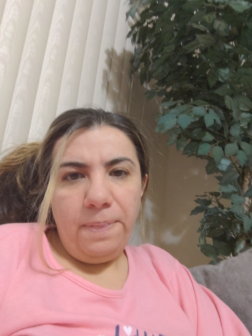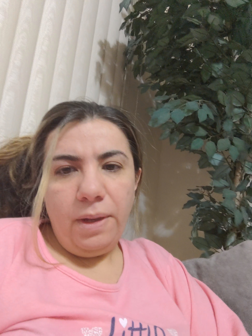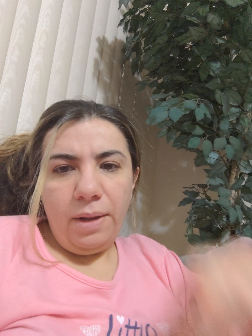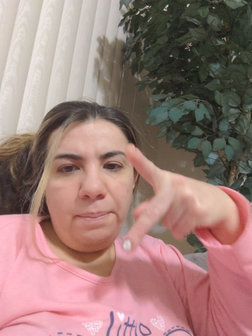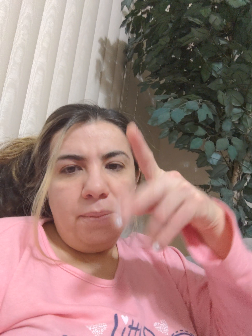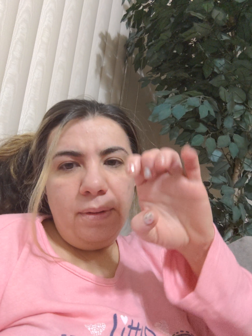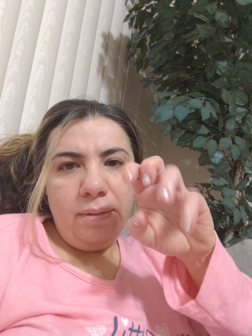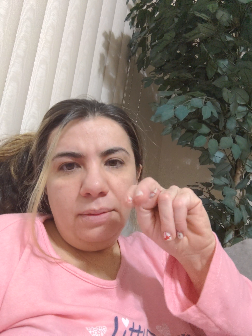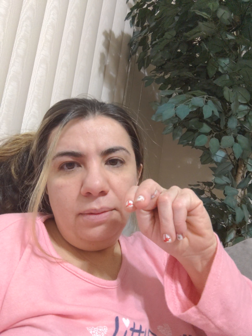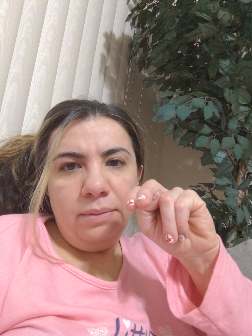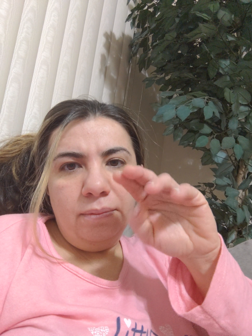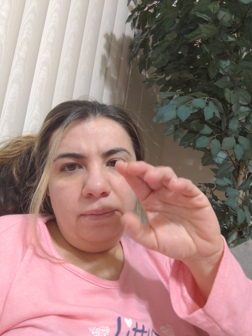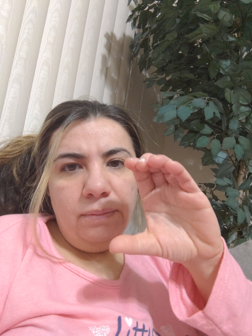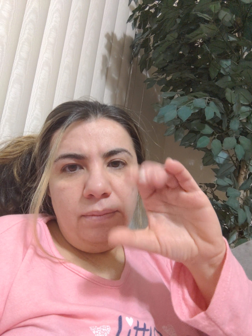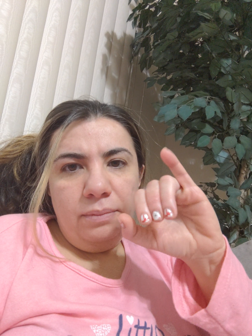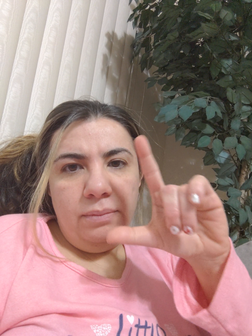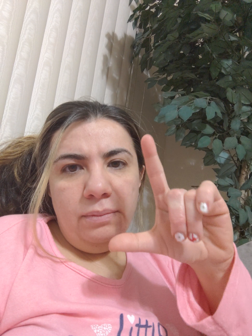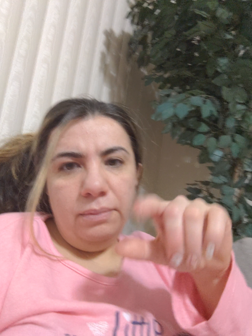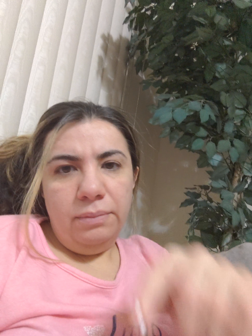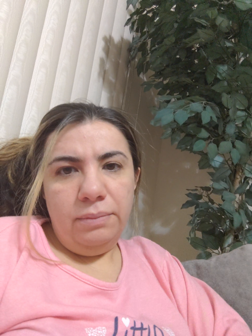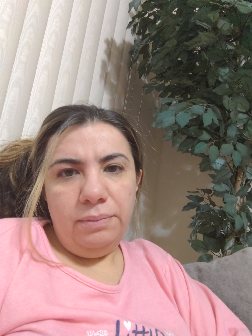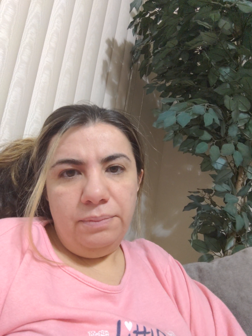pencil